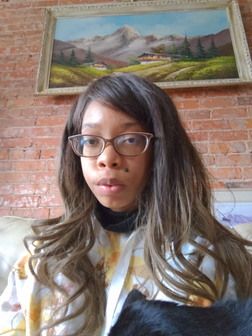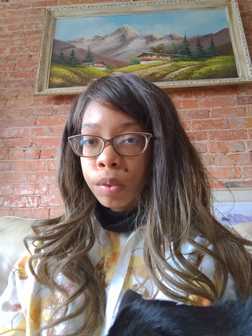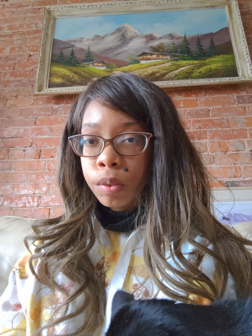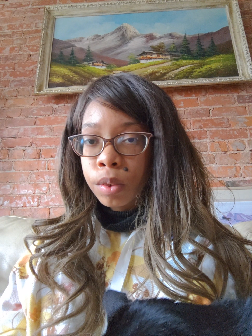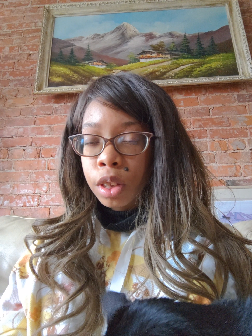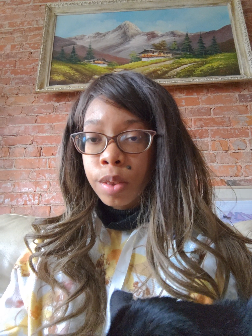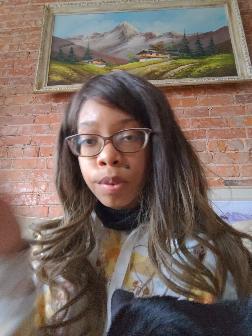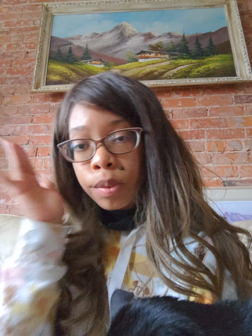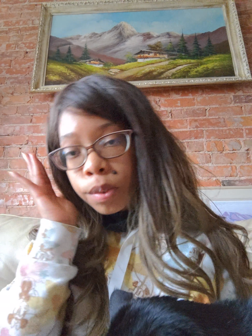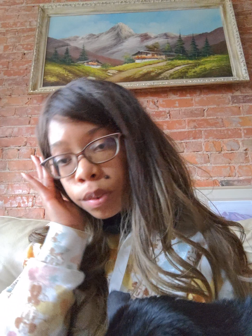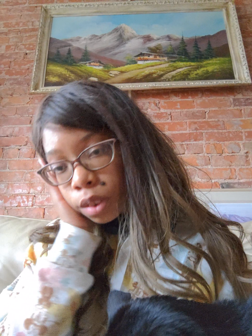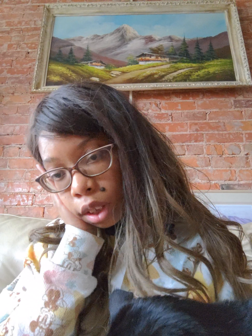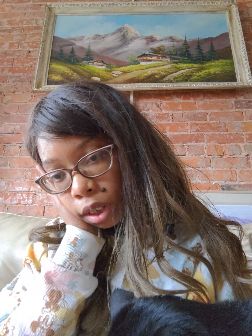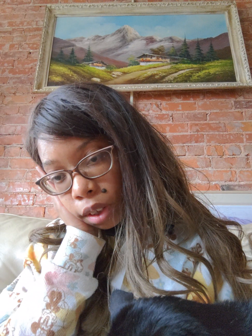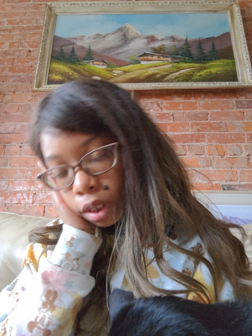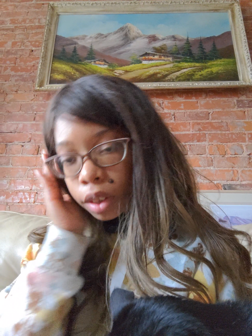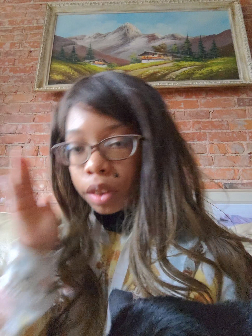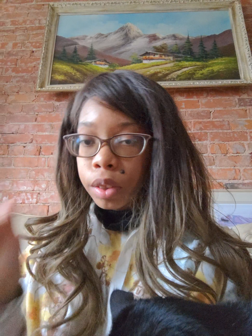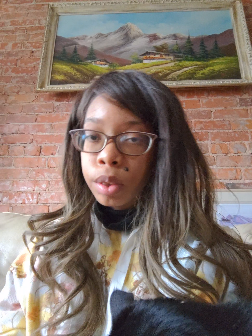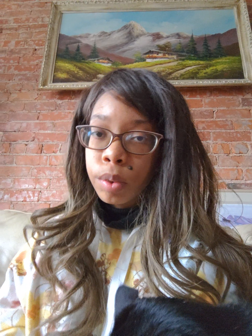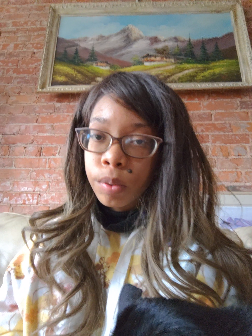bed